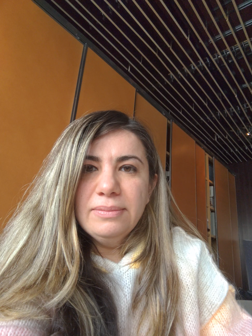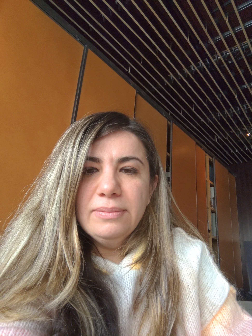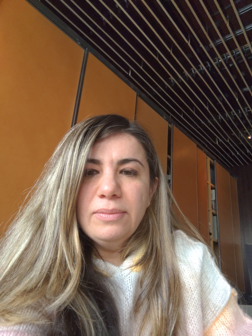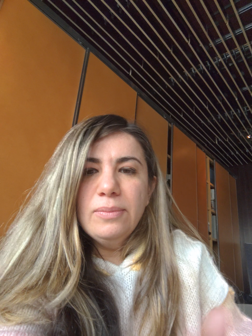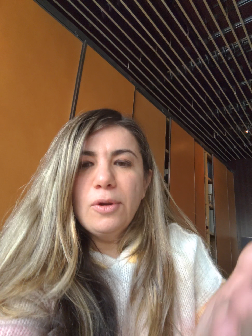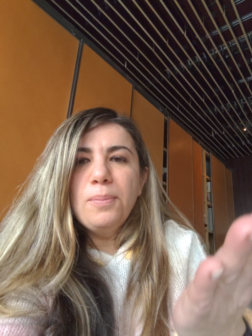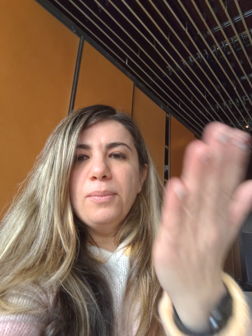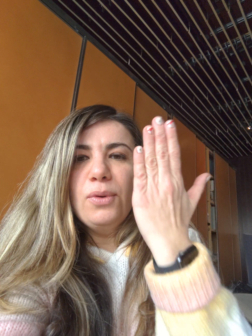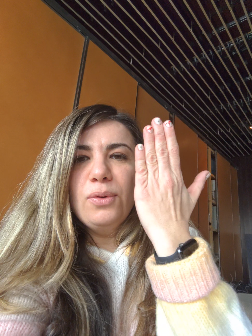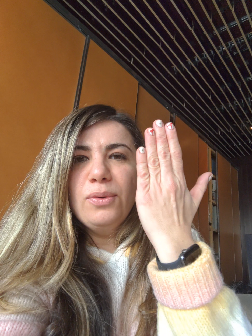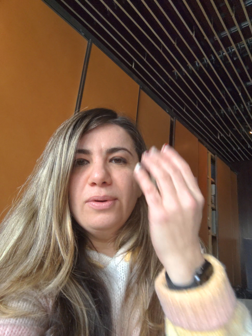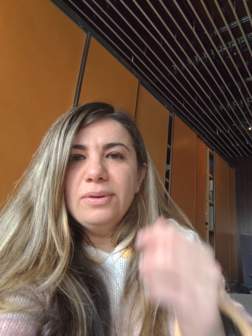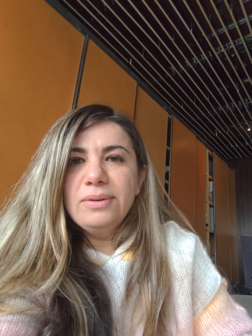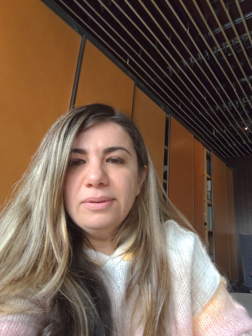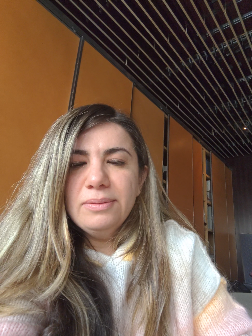morning